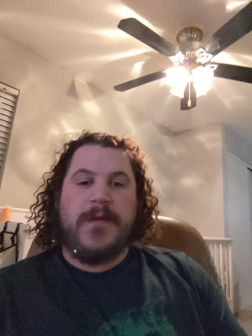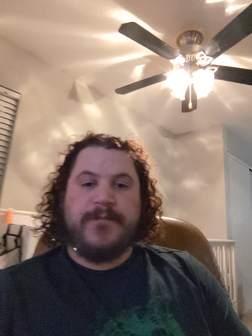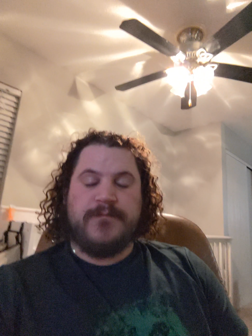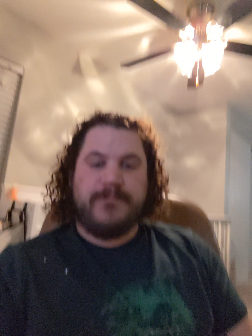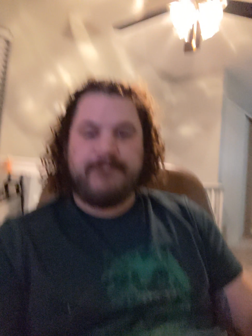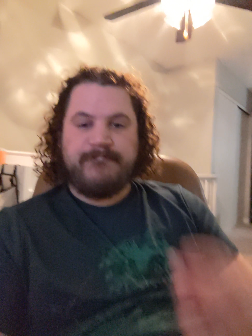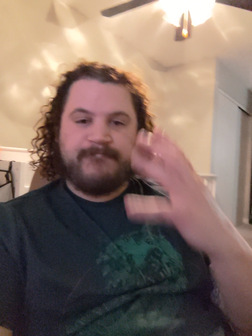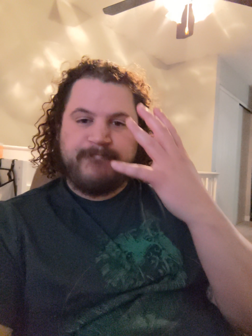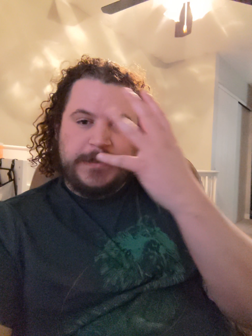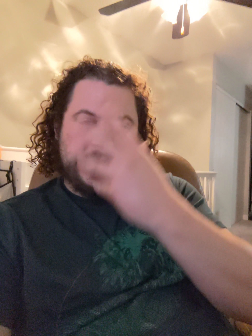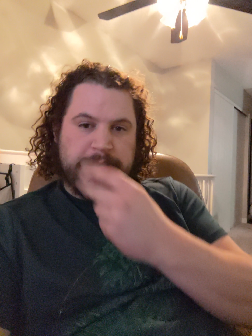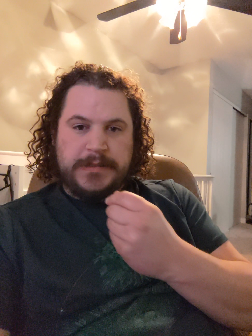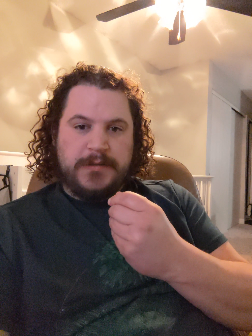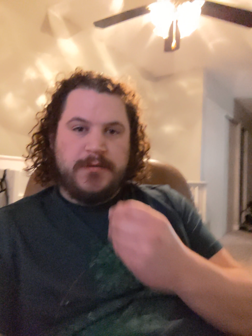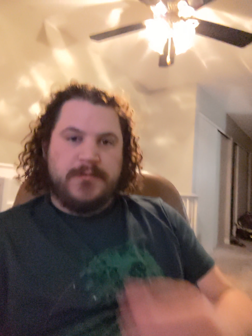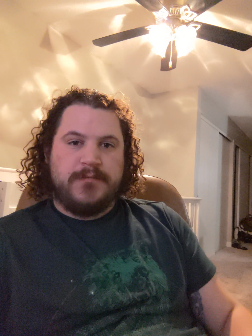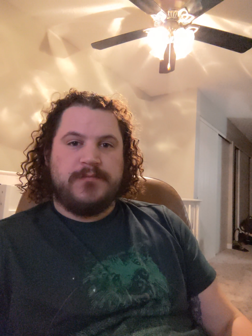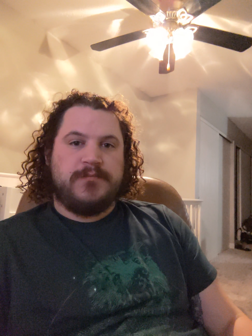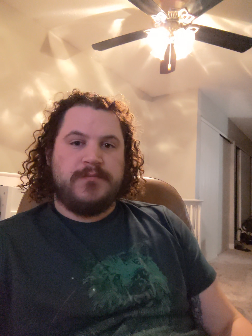pretty